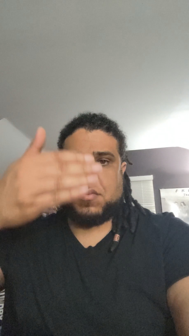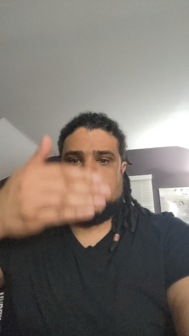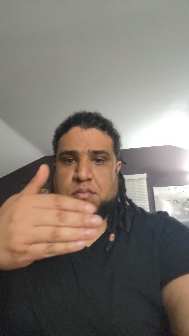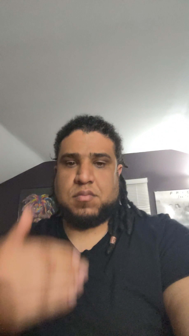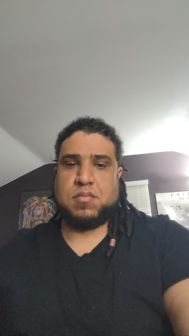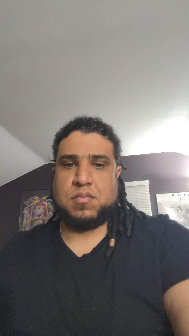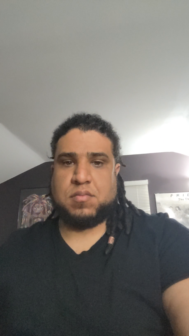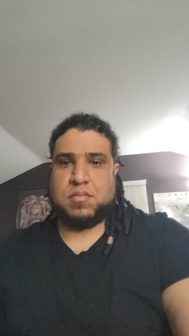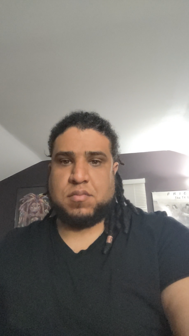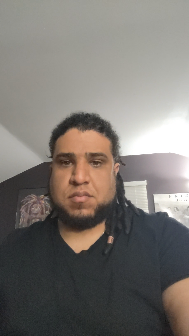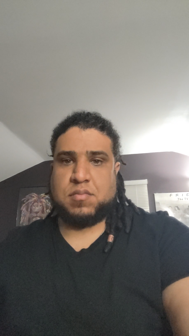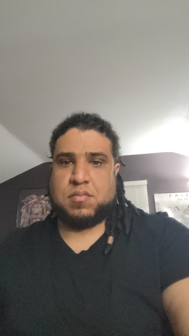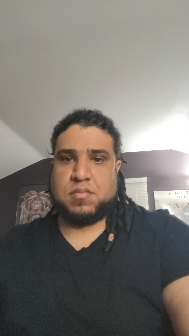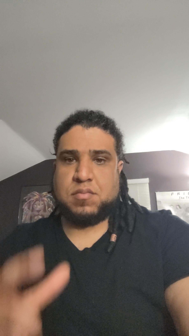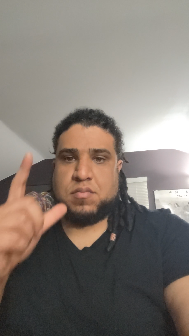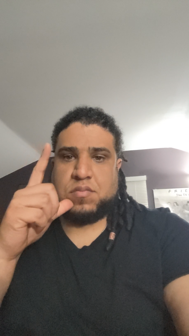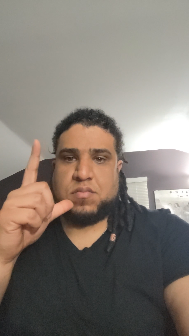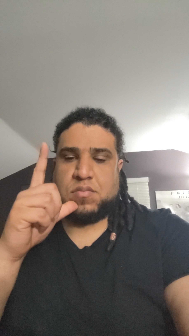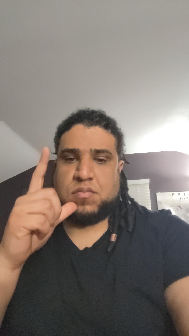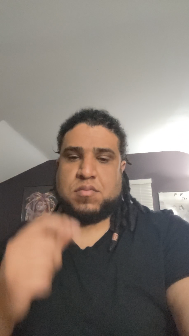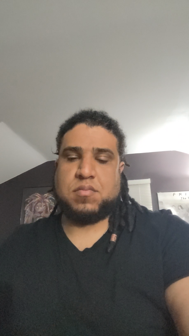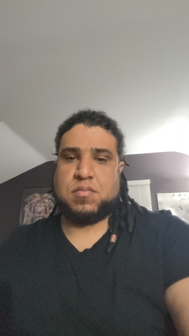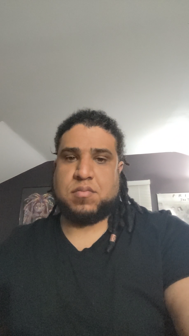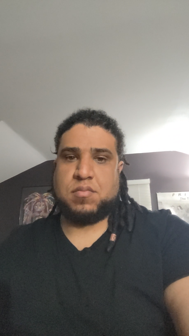lunch